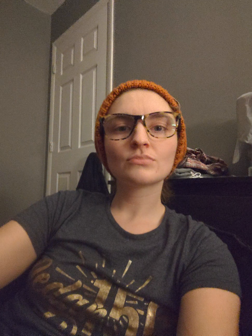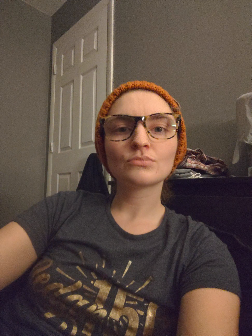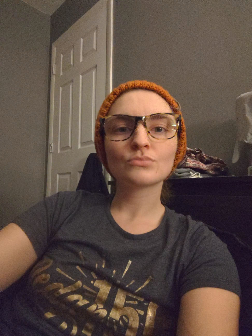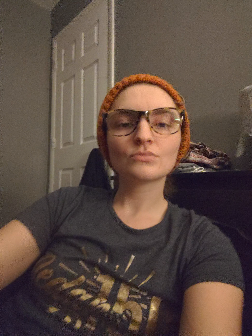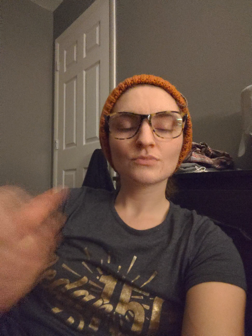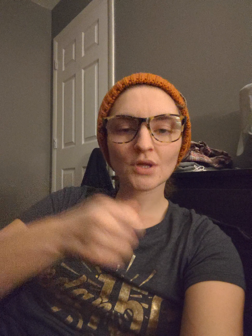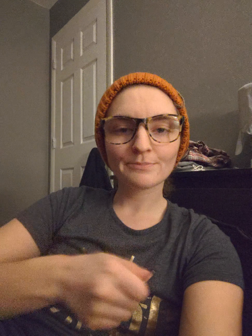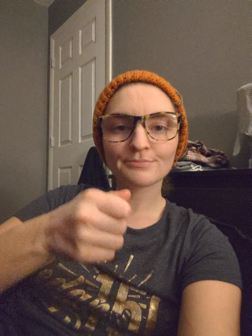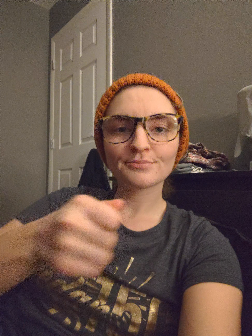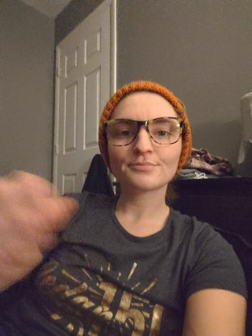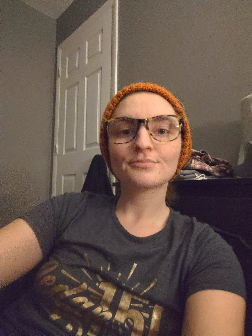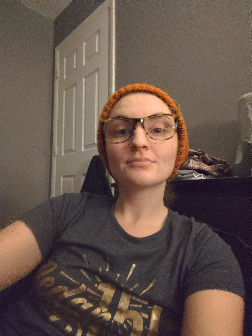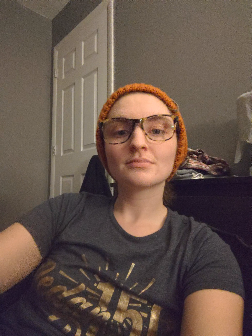hide